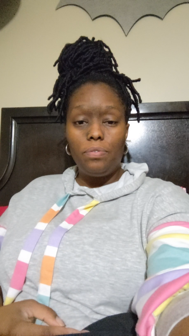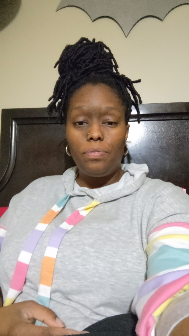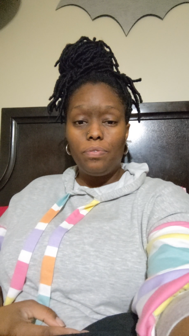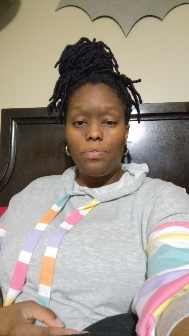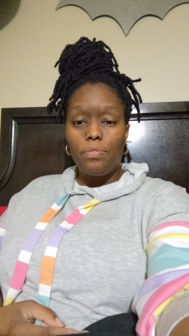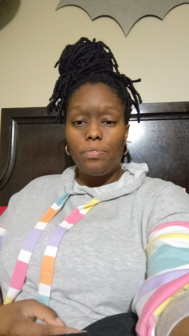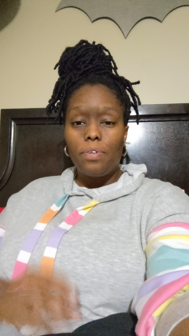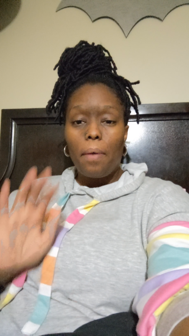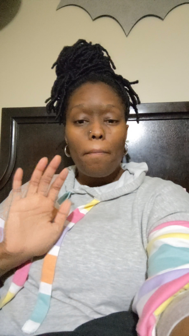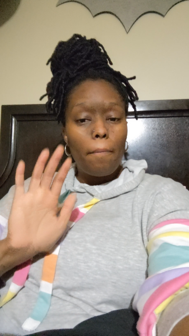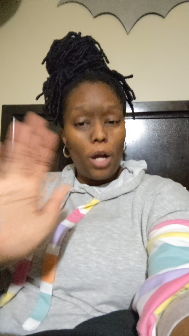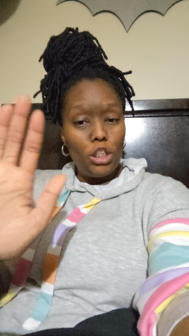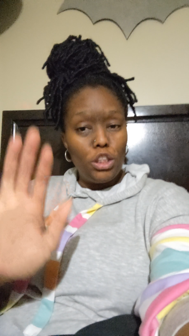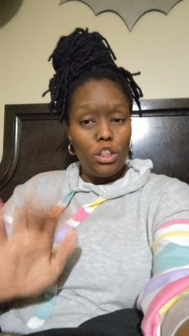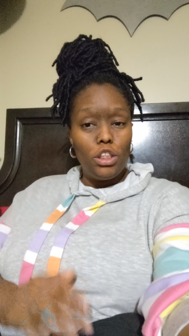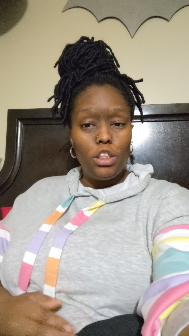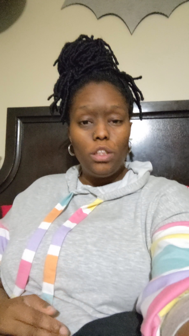push